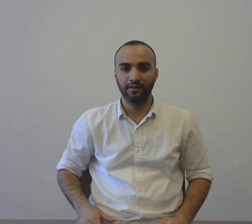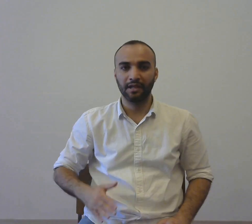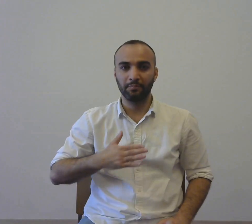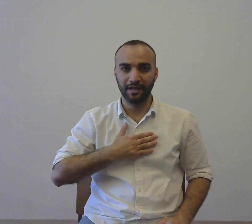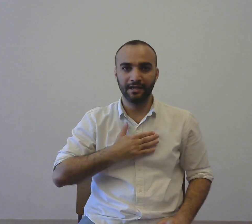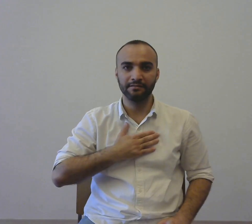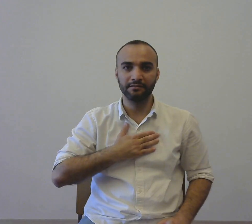mən